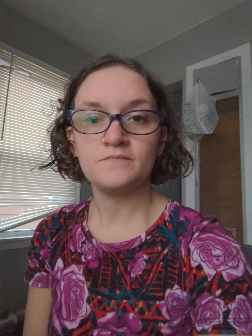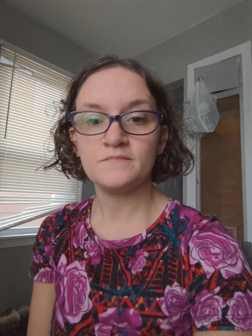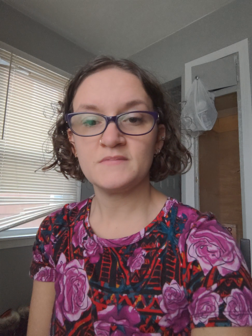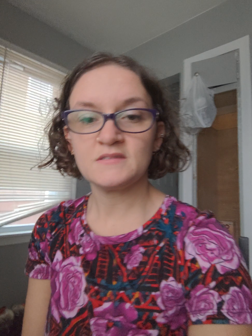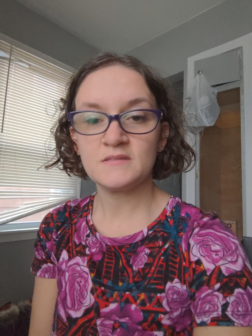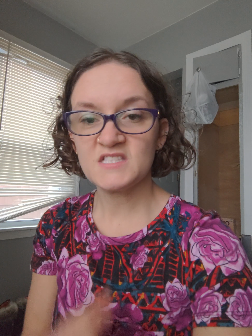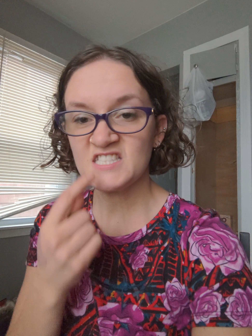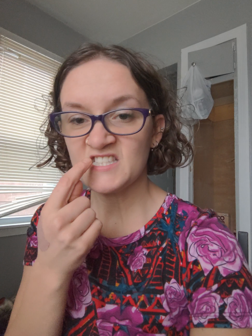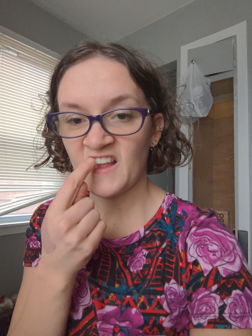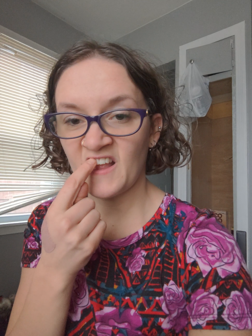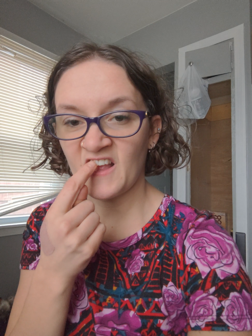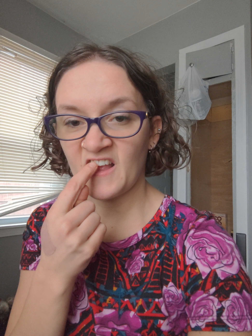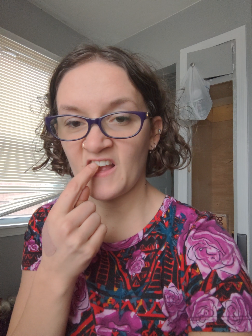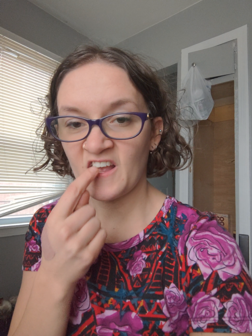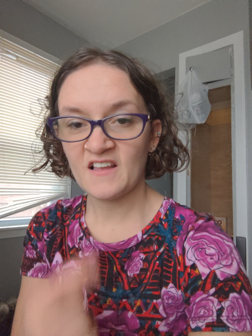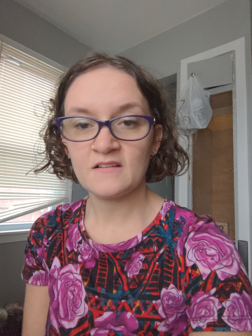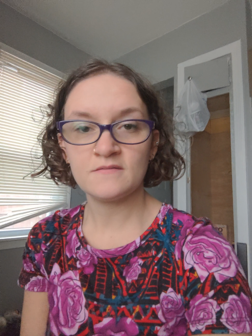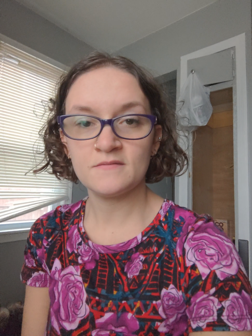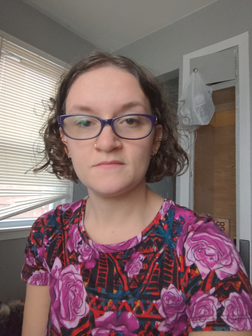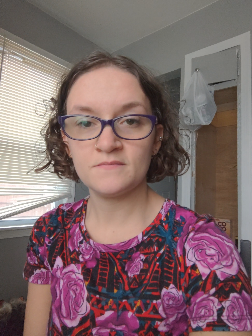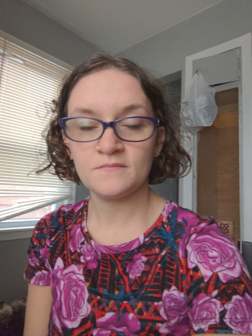tooth